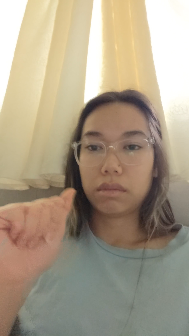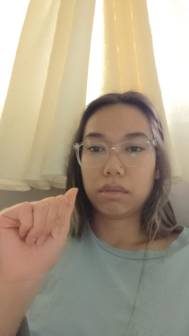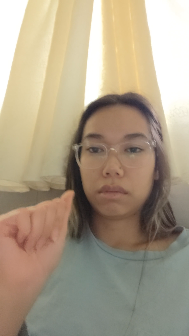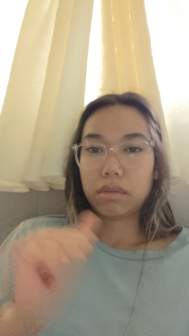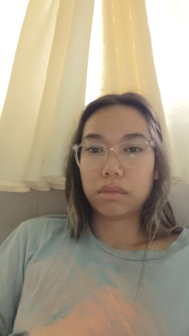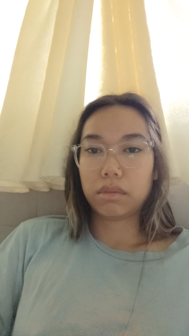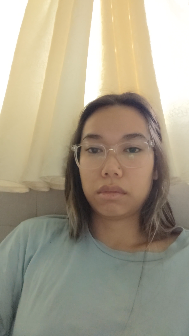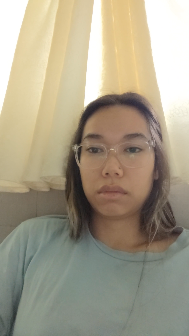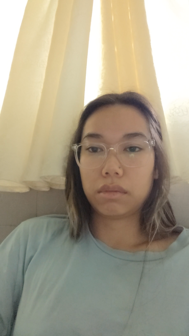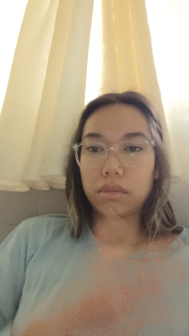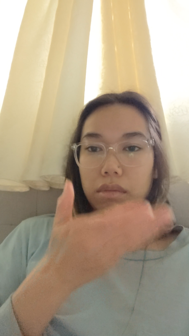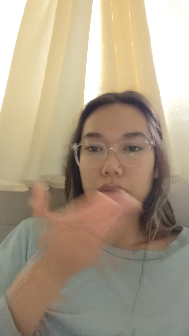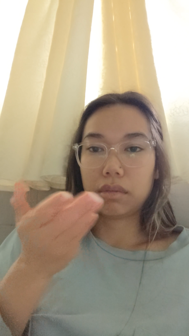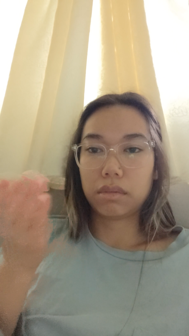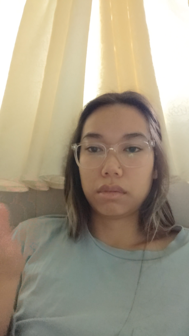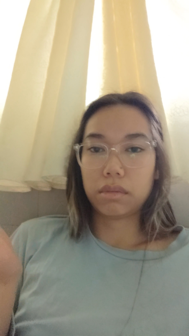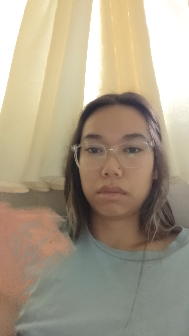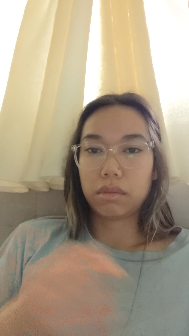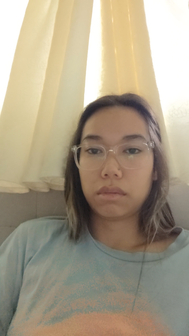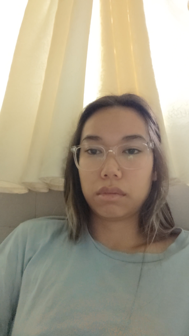carry